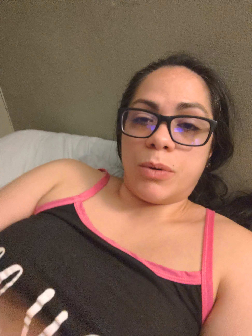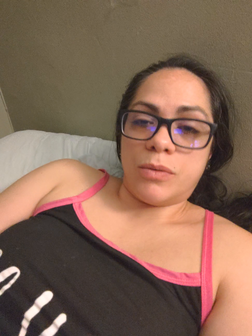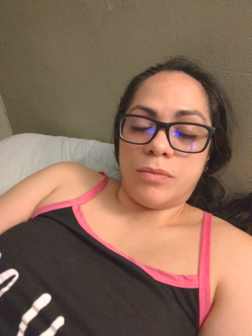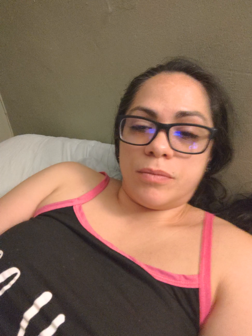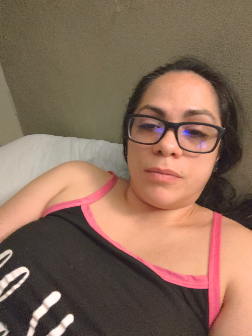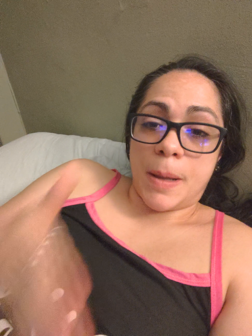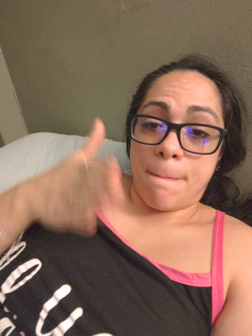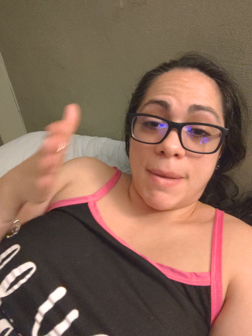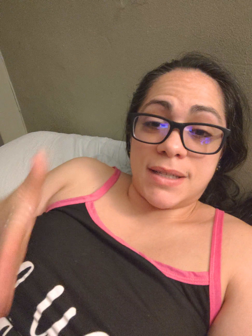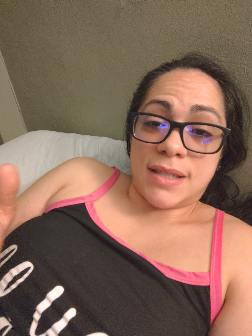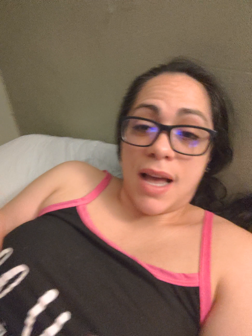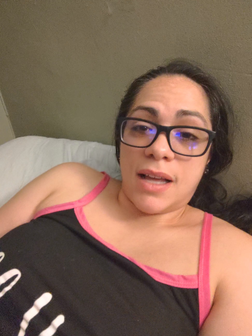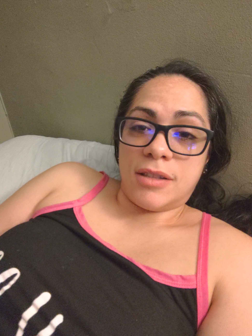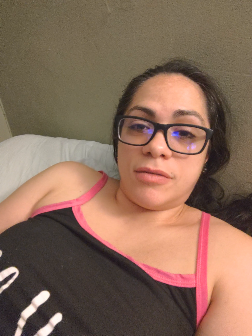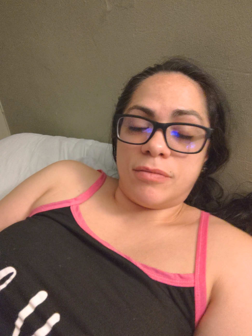beside